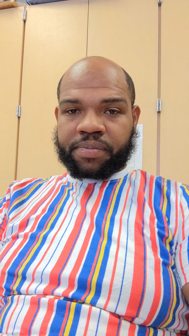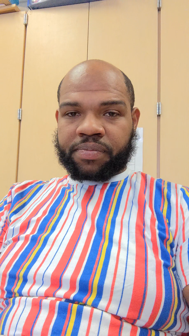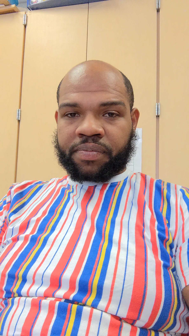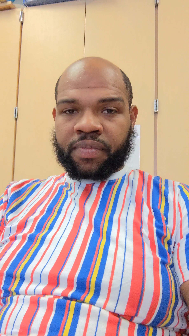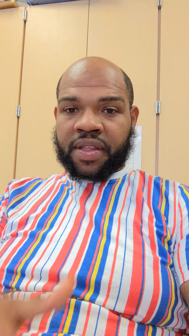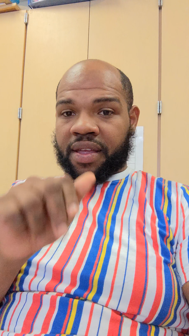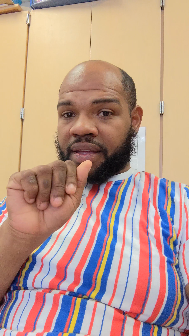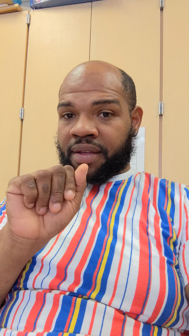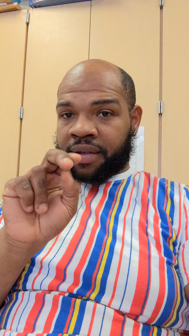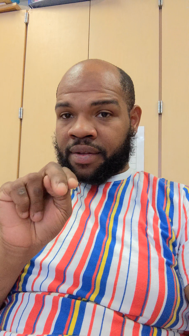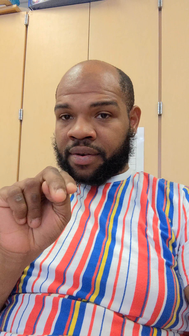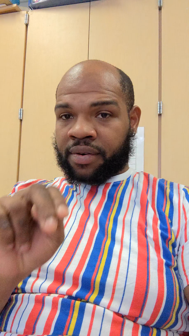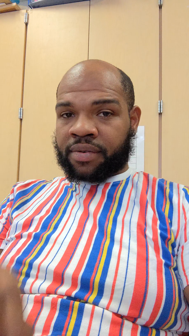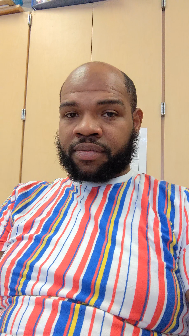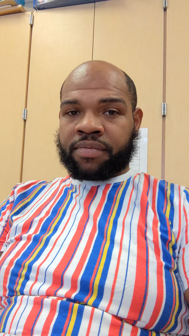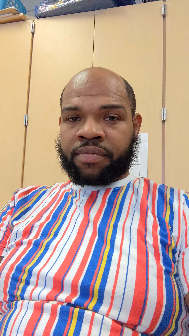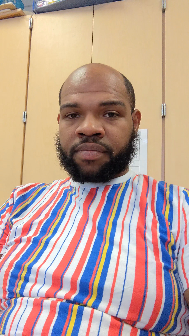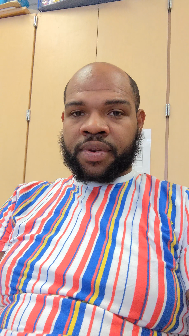an